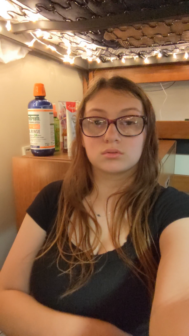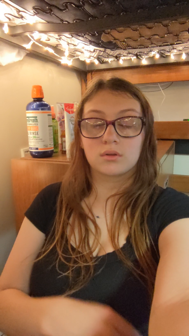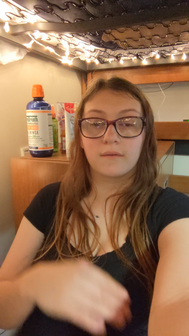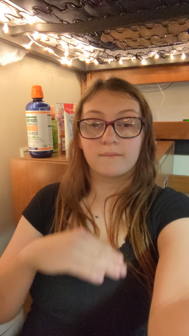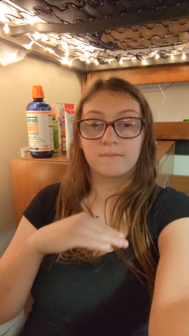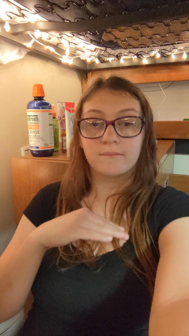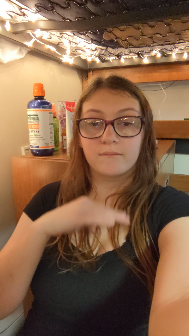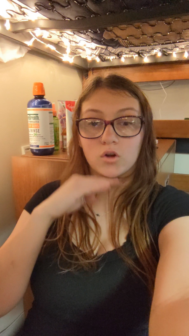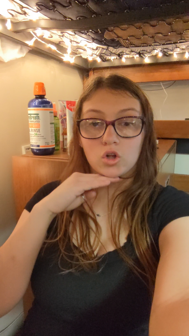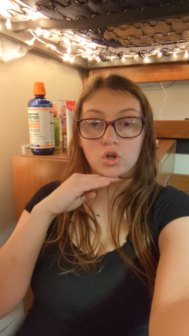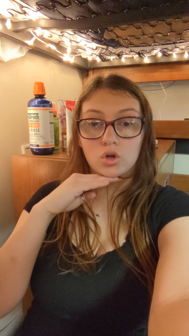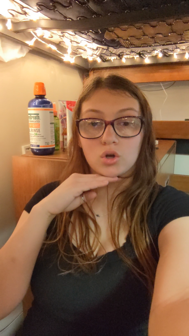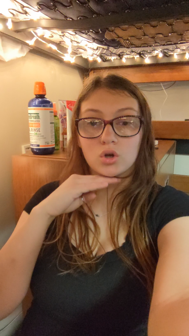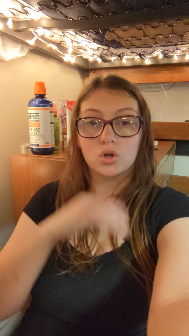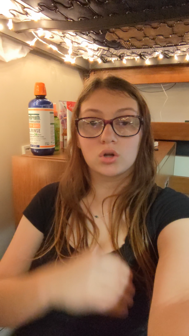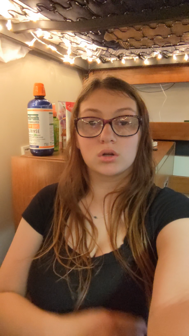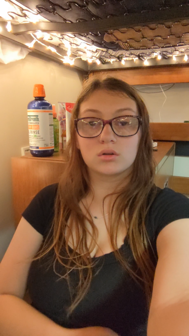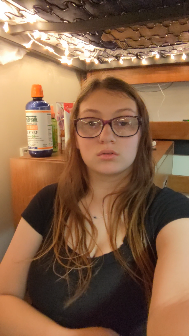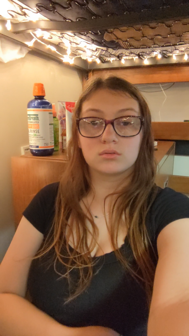full